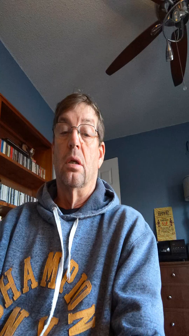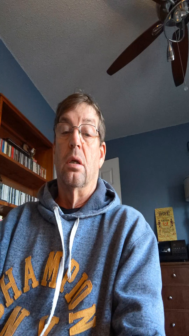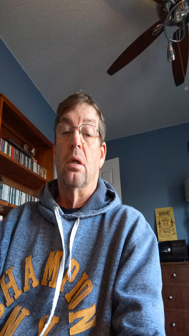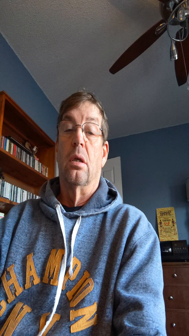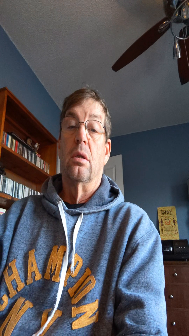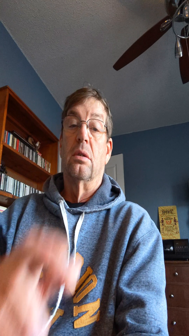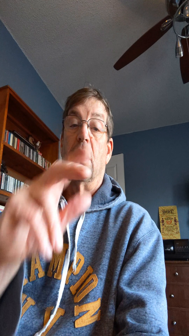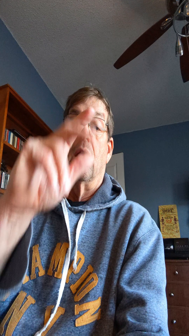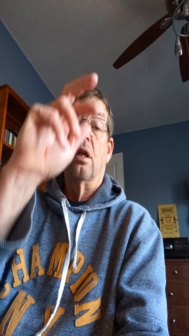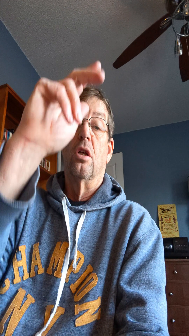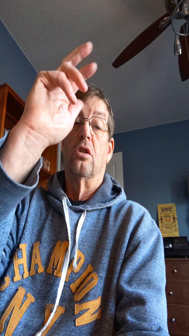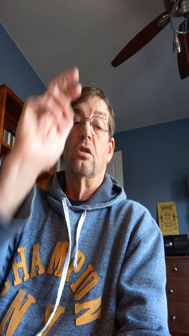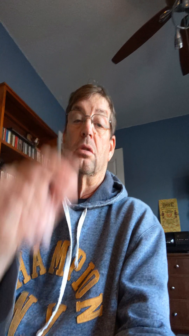stairs